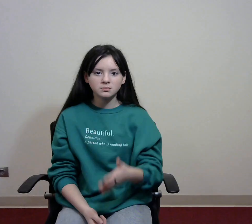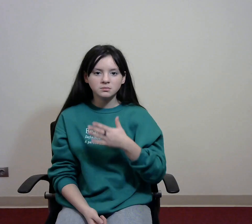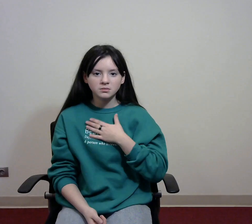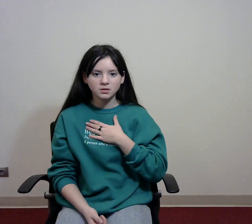mən